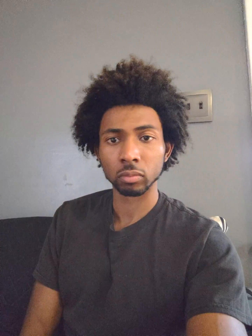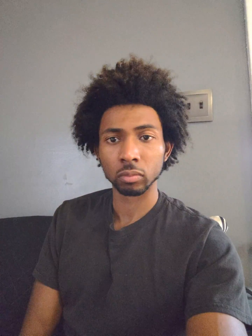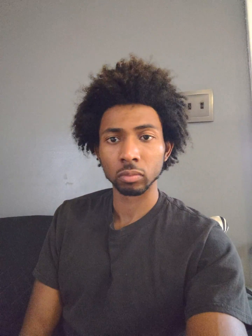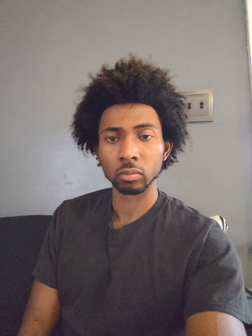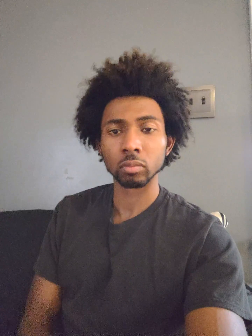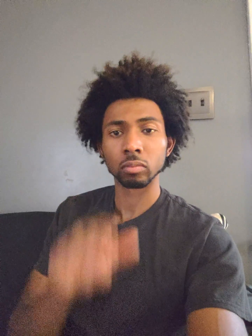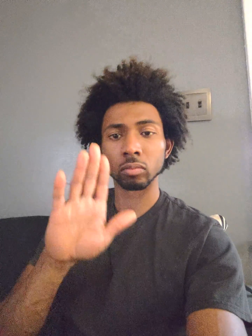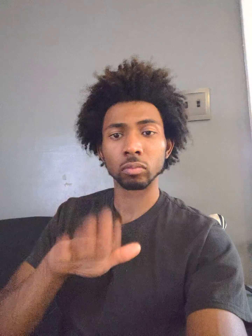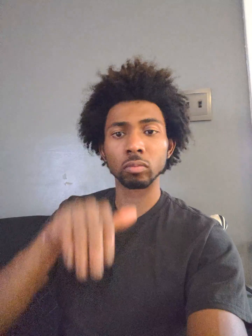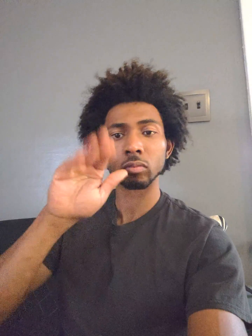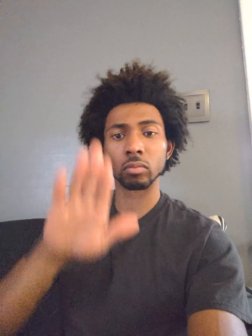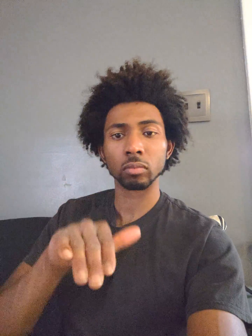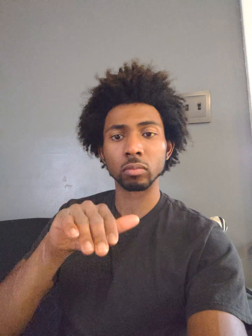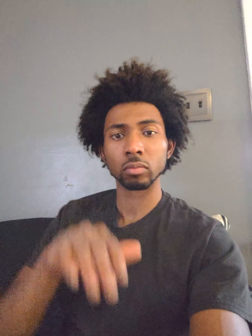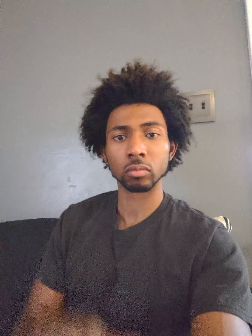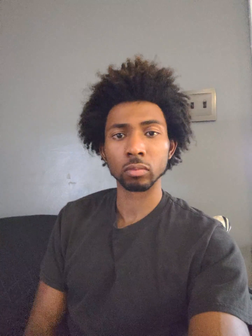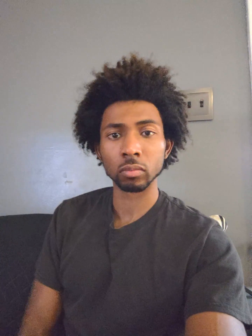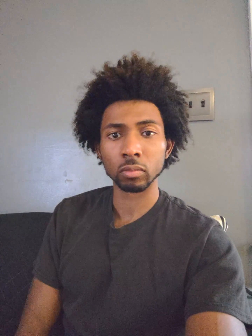paint